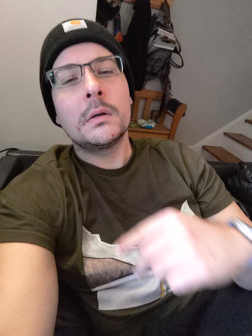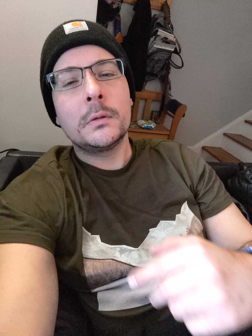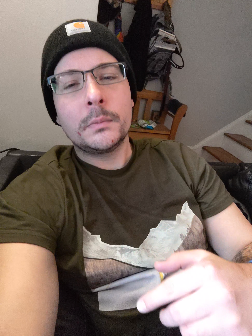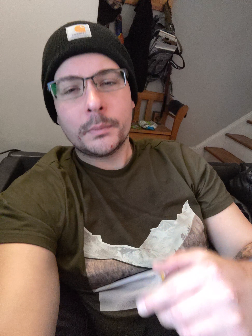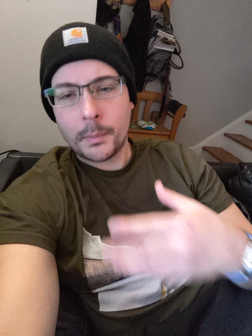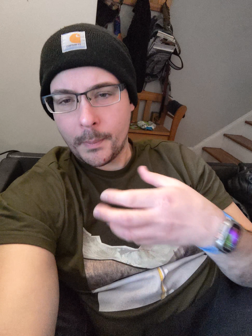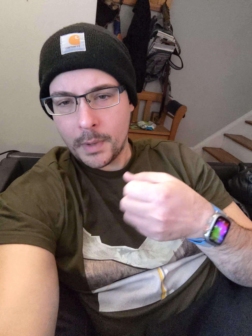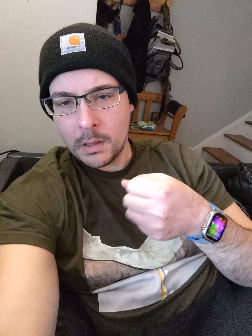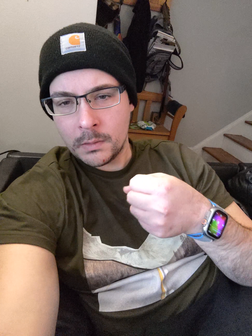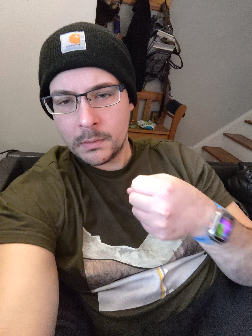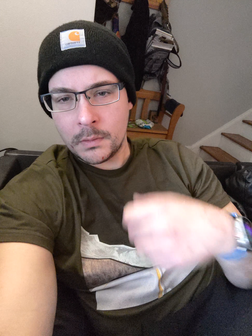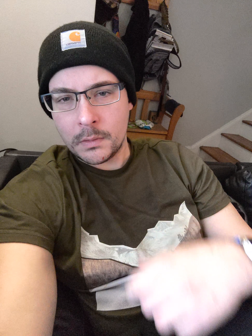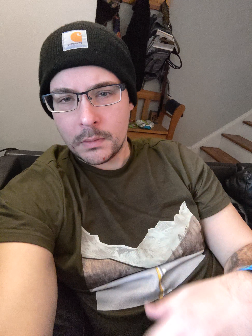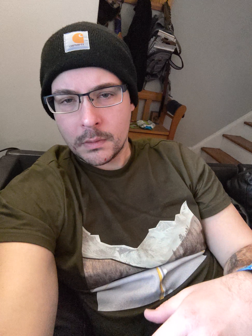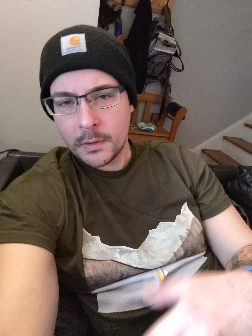milk